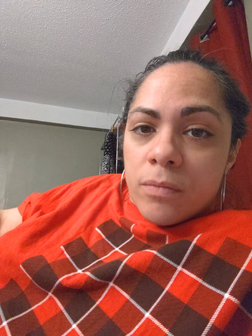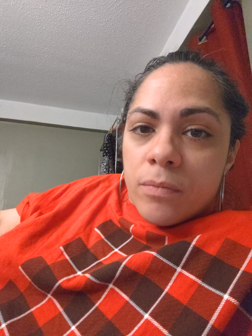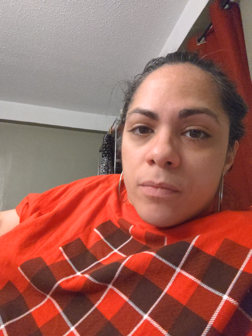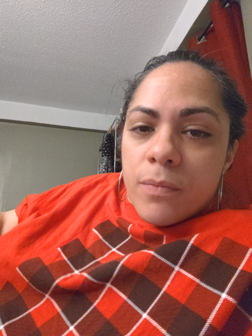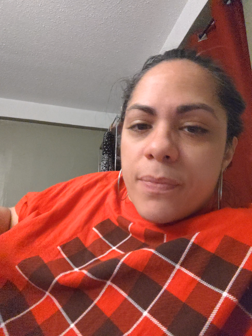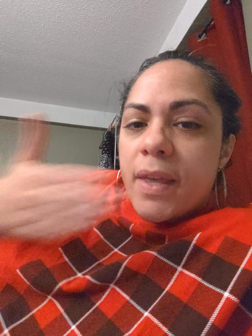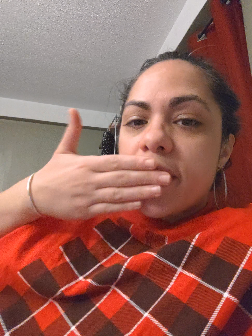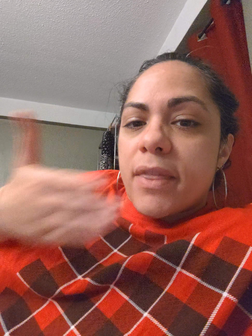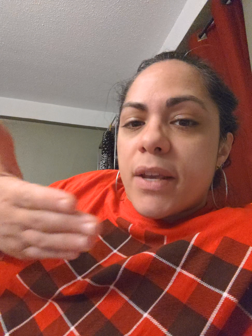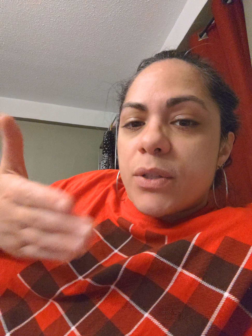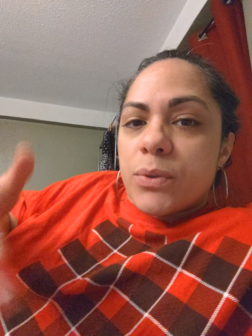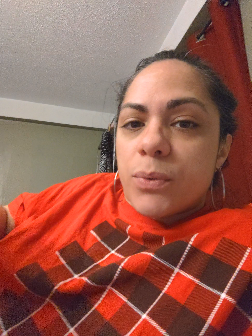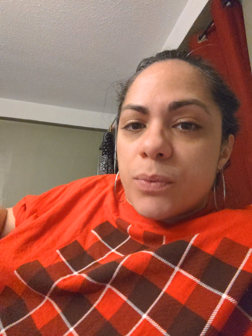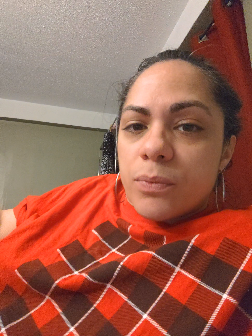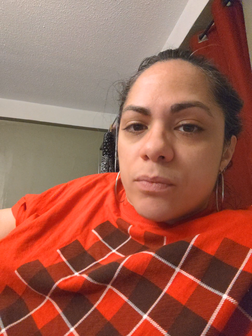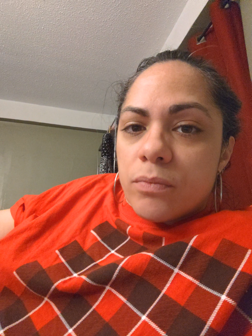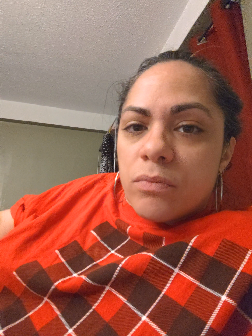thank you